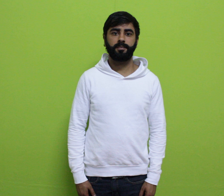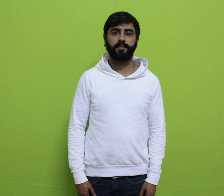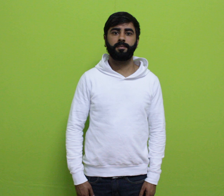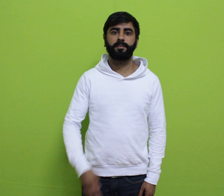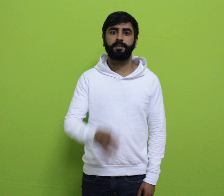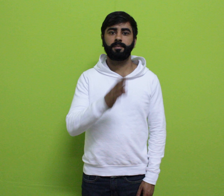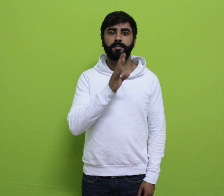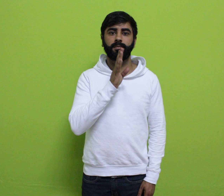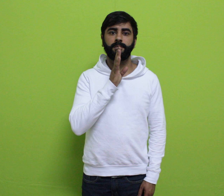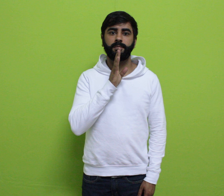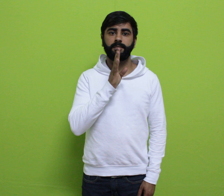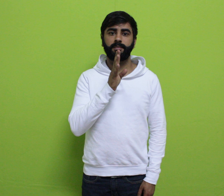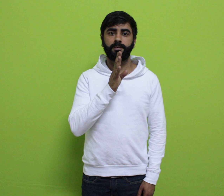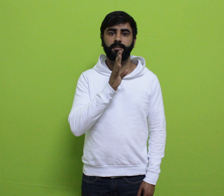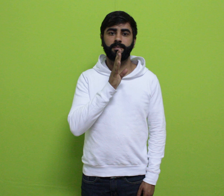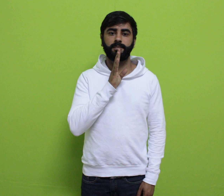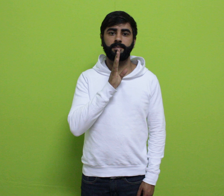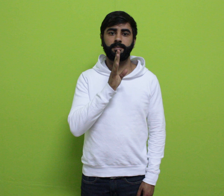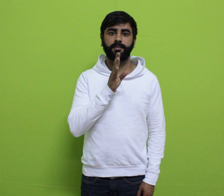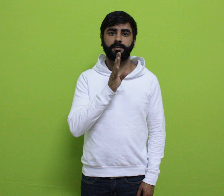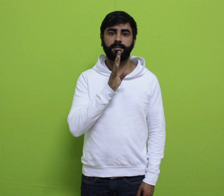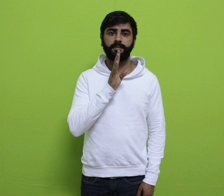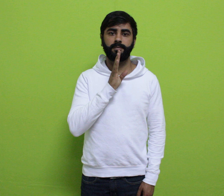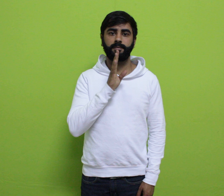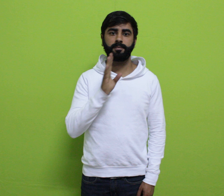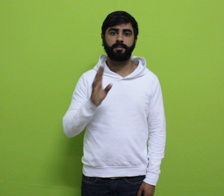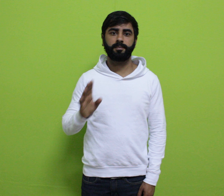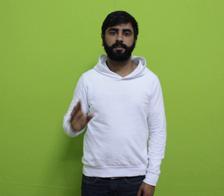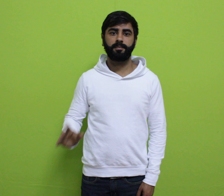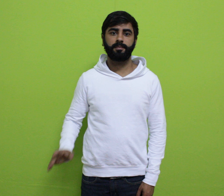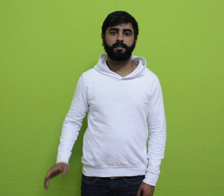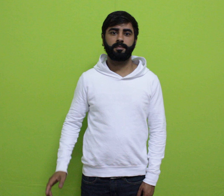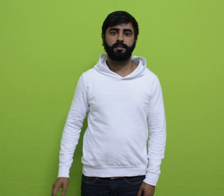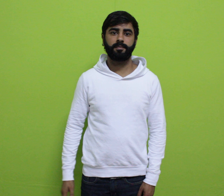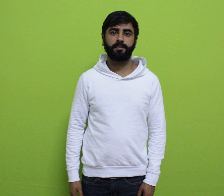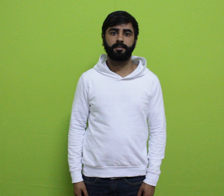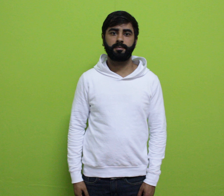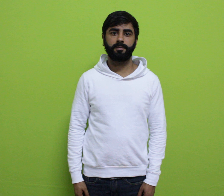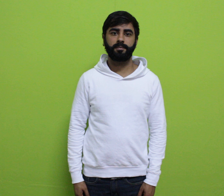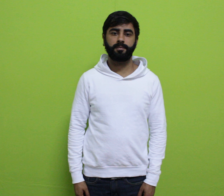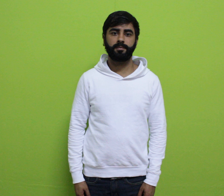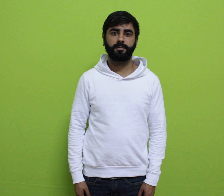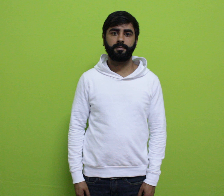conhecer